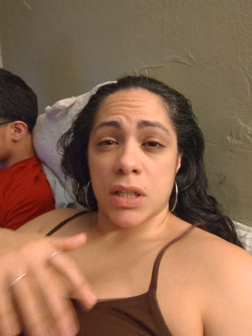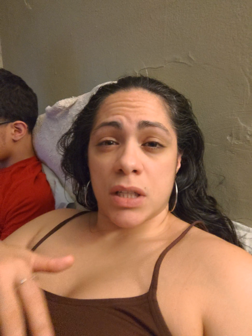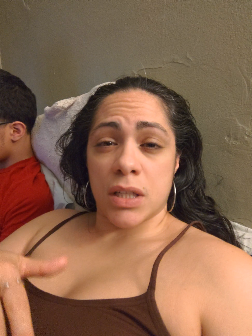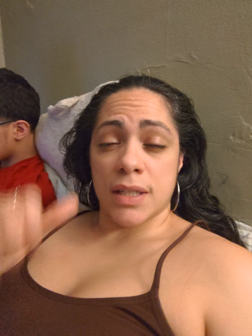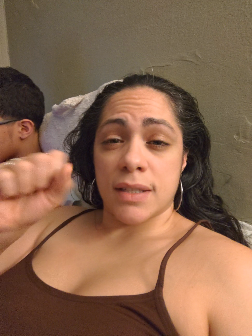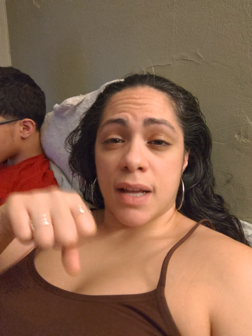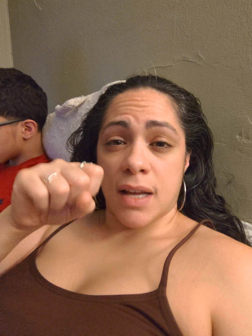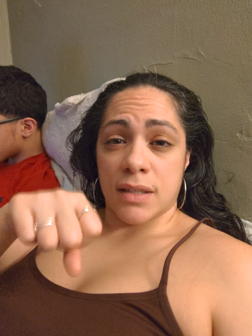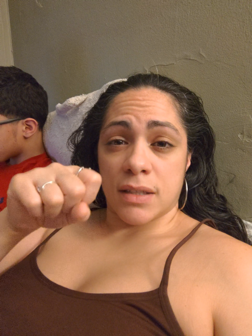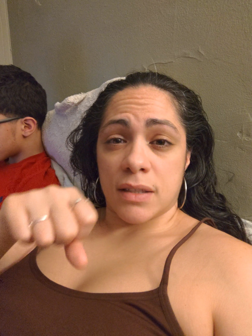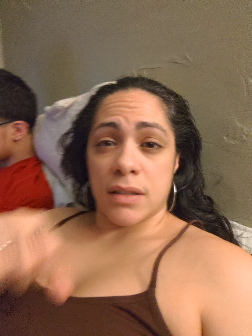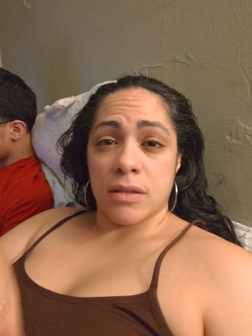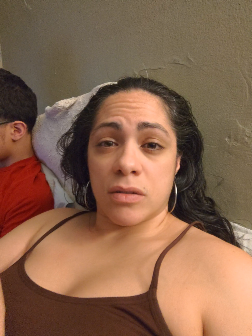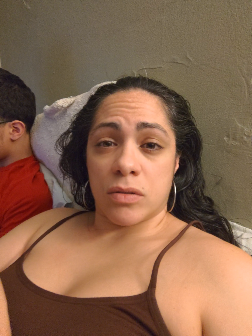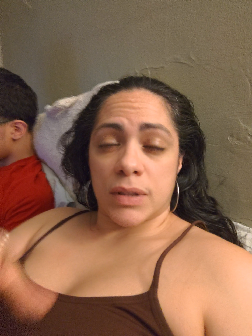yes